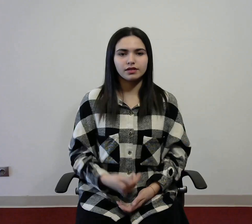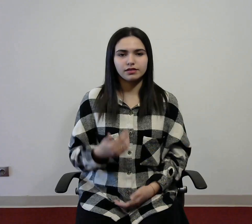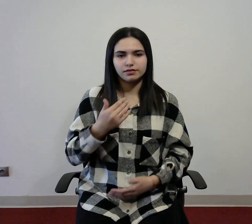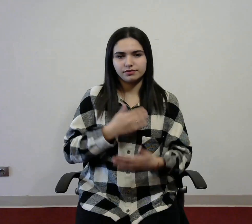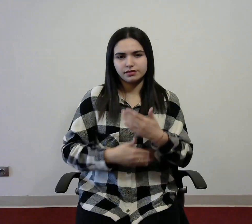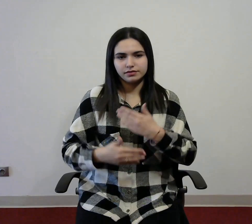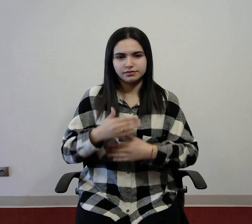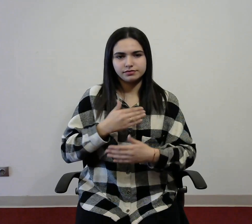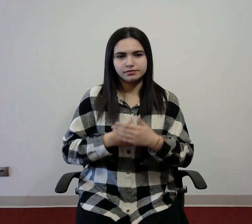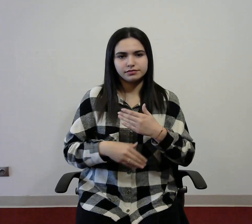əlil